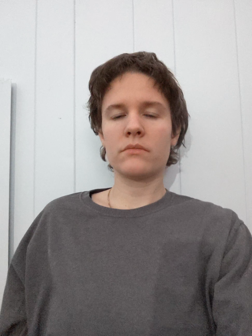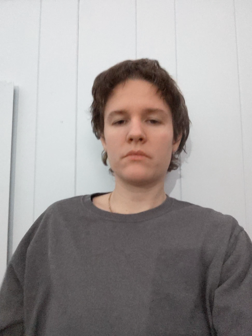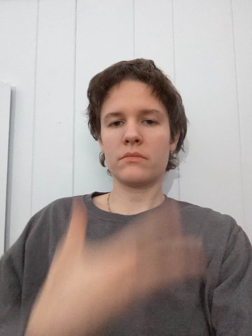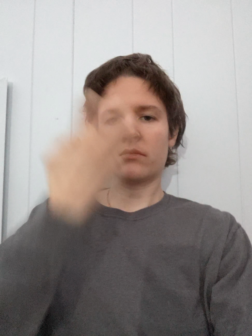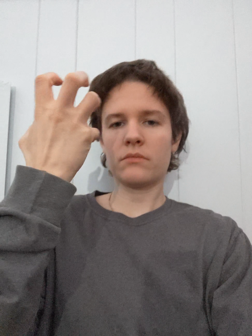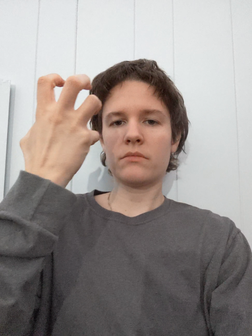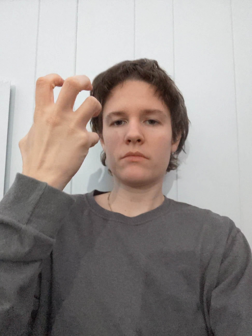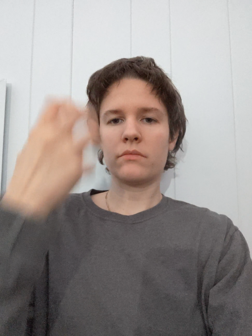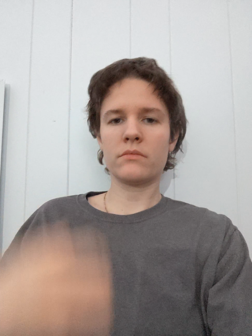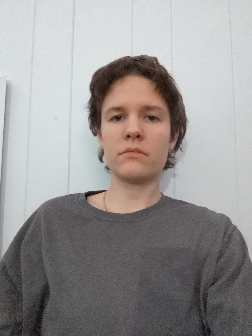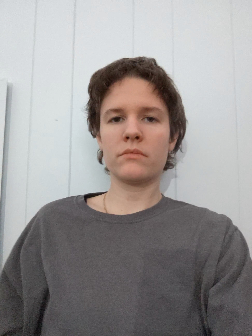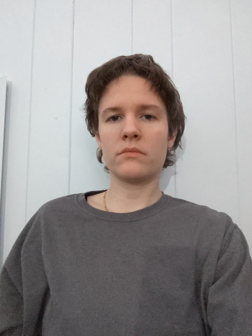mad